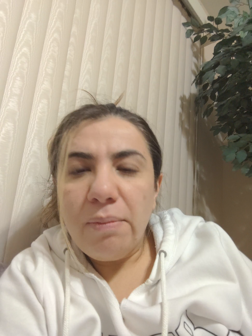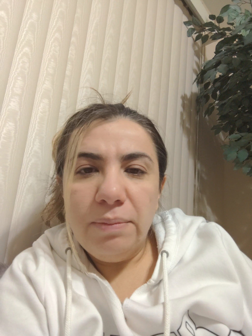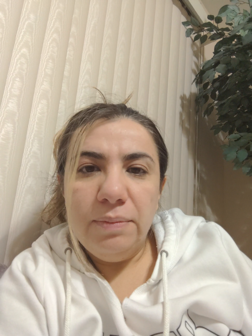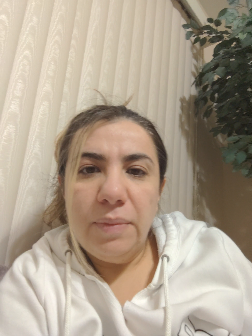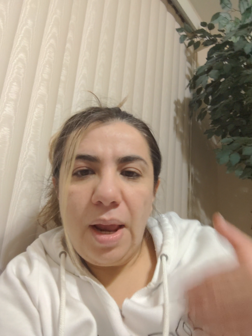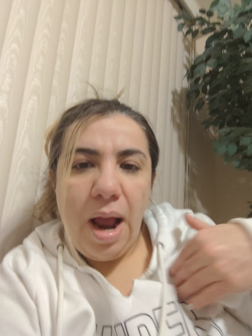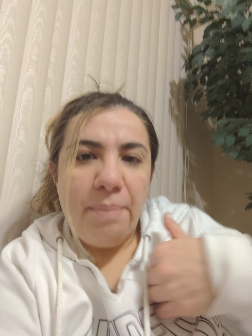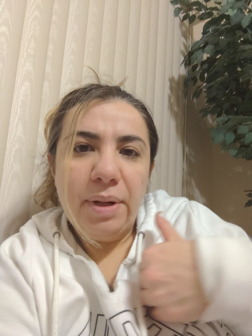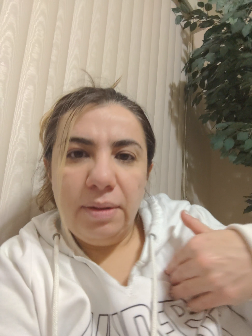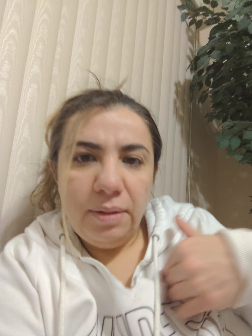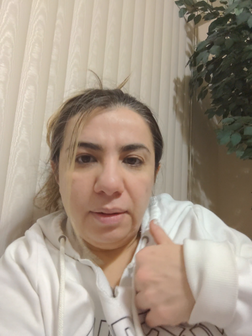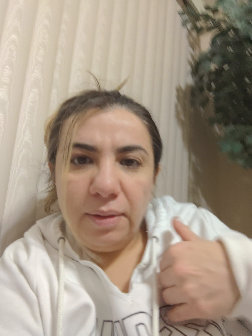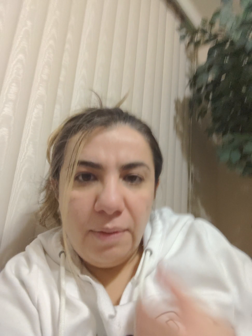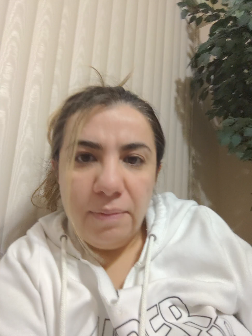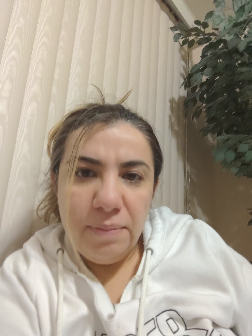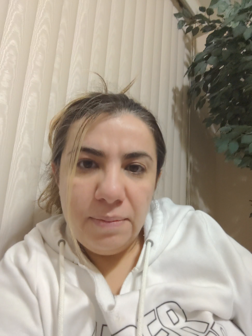animal